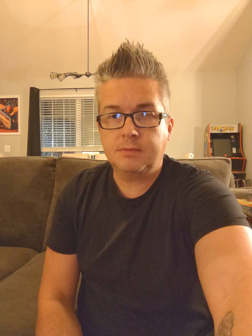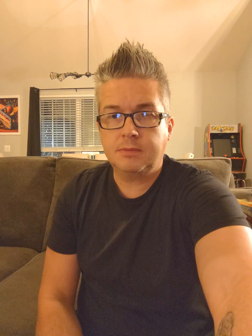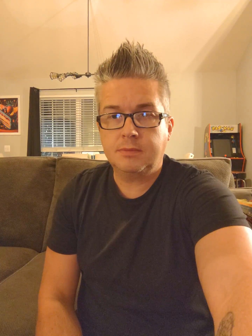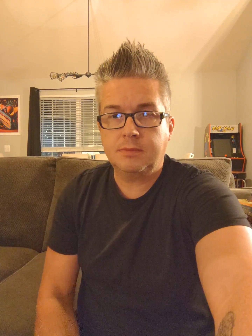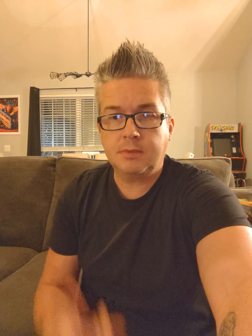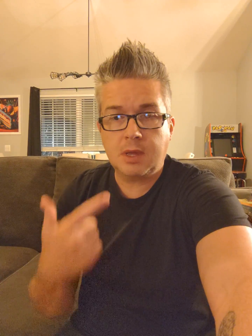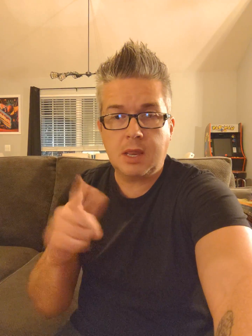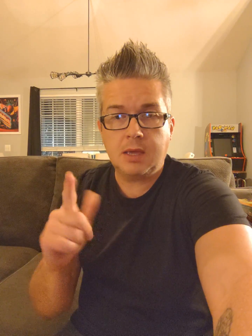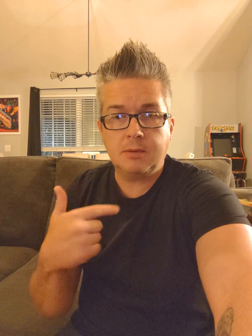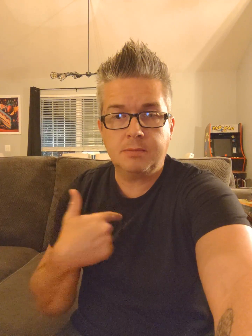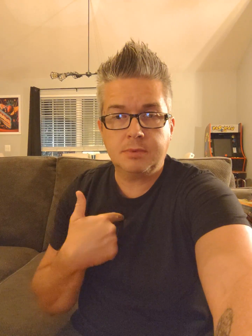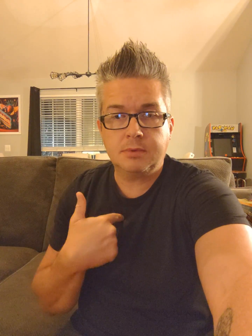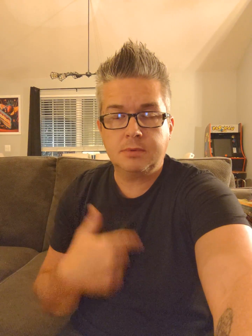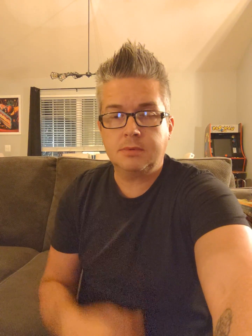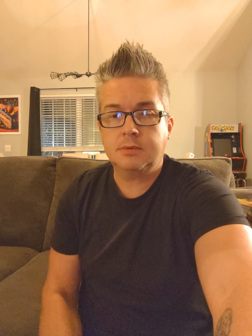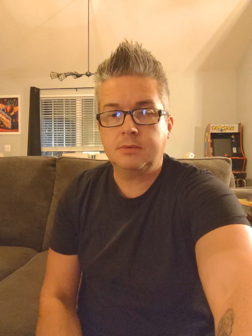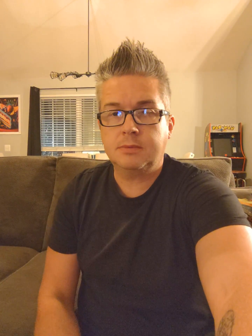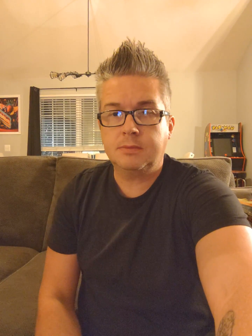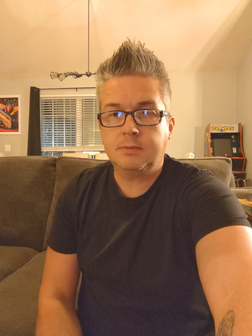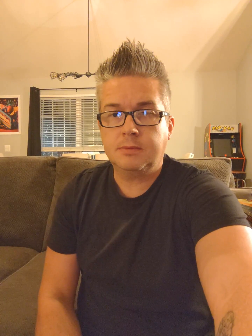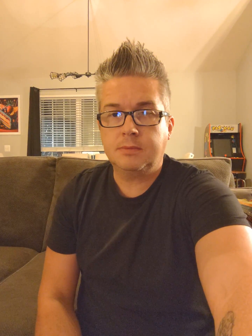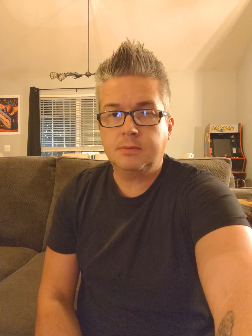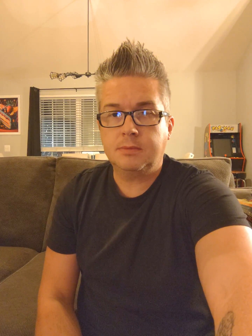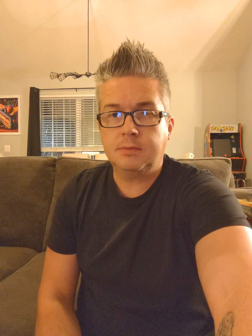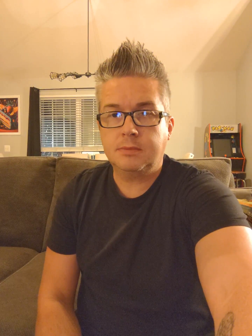let me